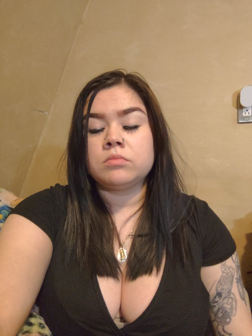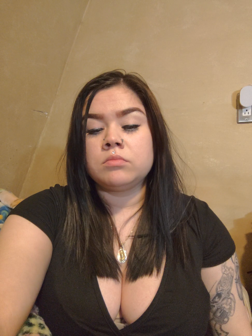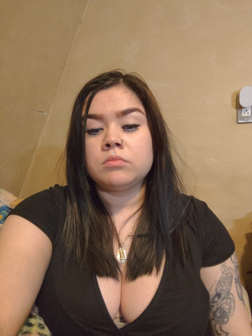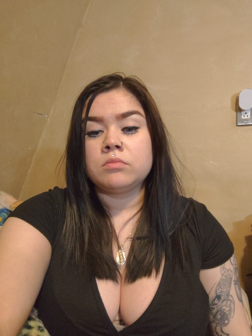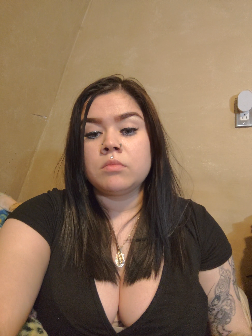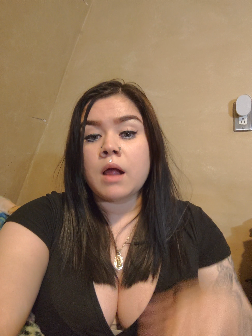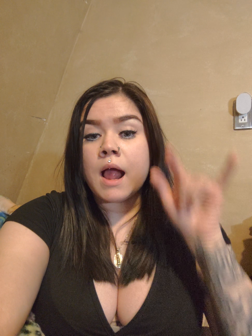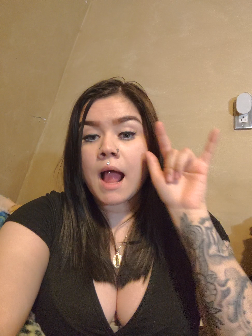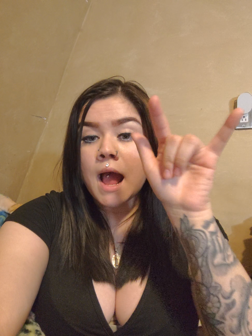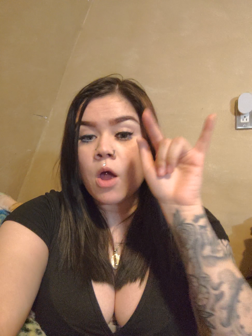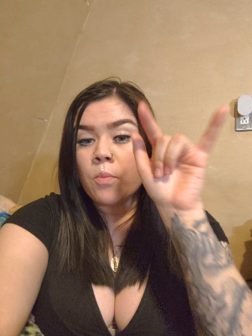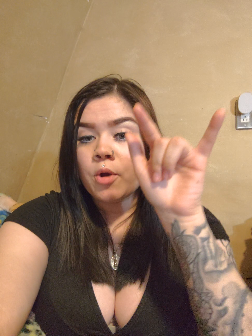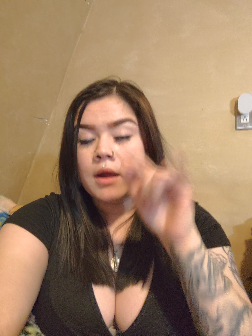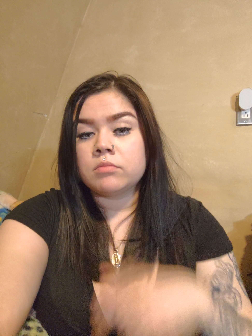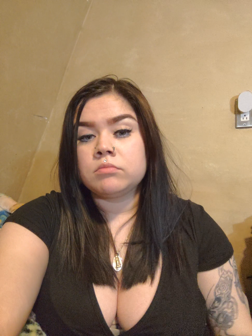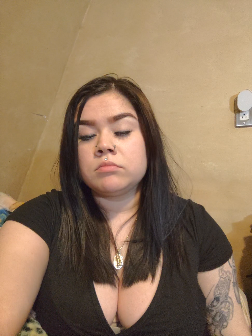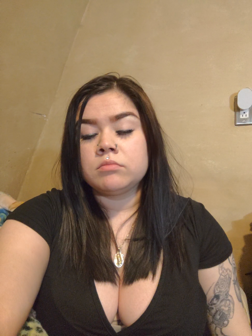airplane